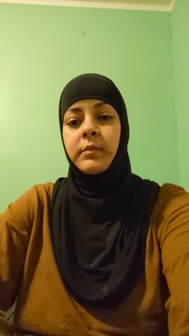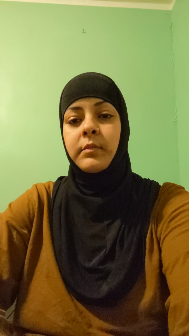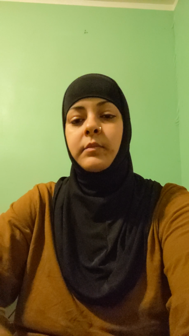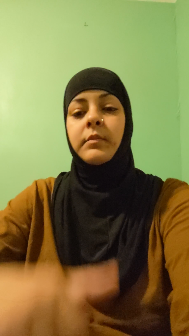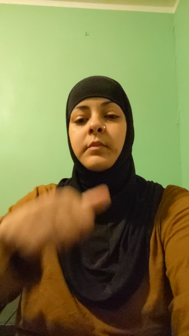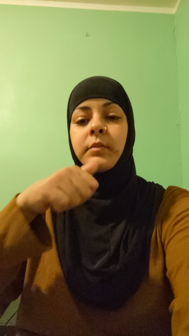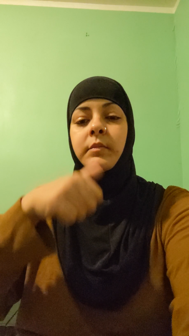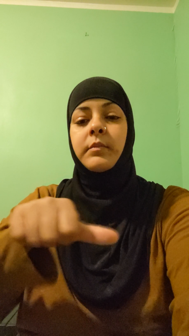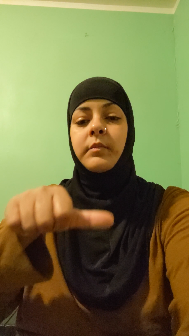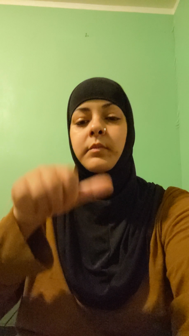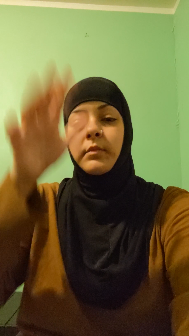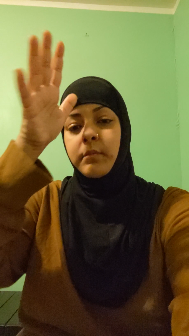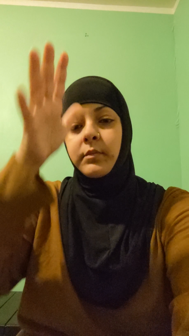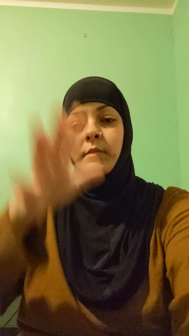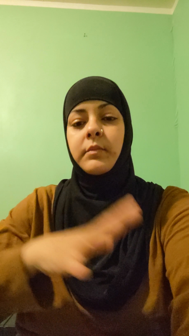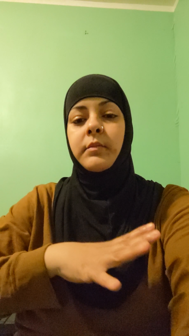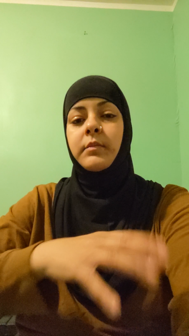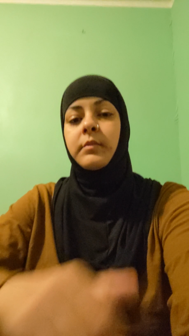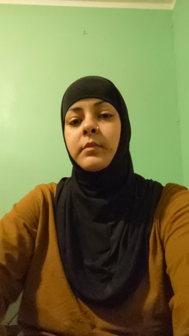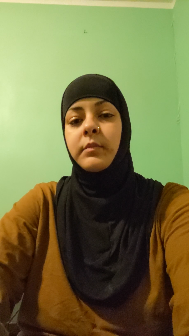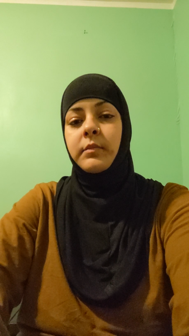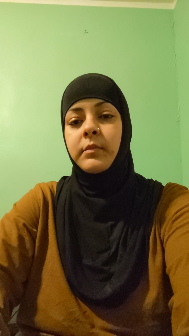mailman